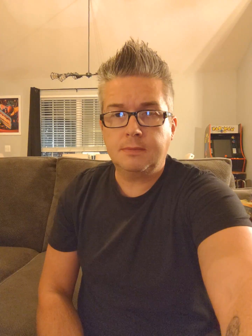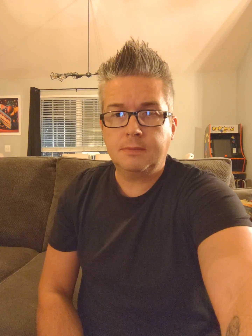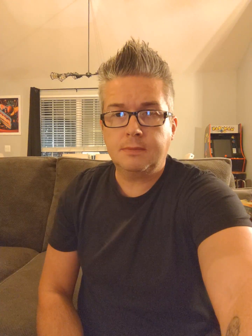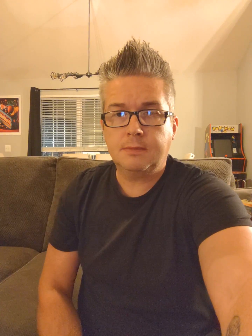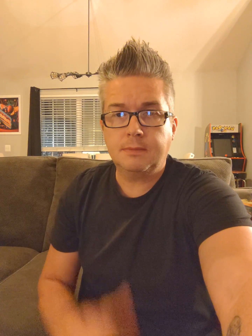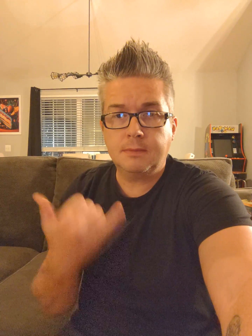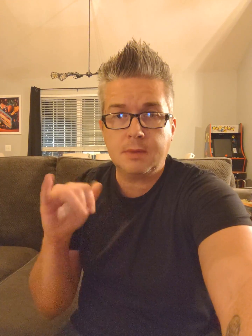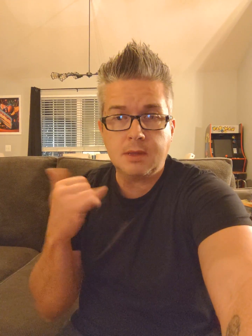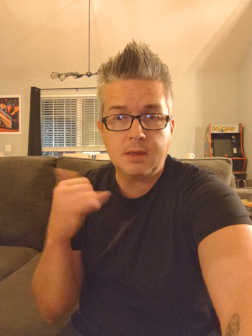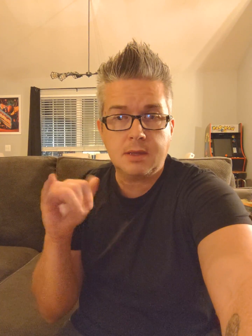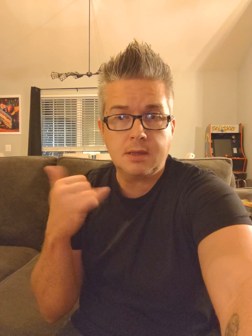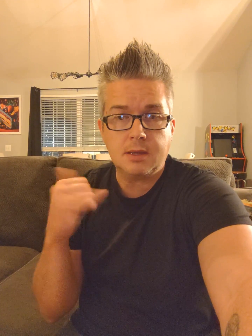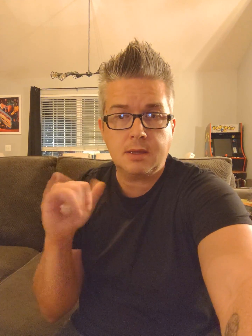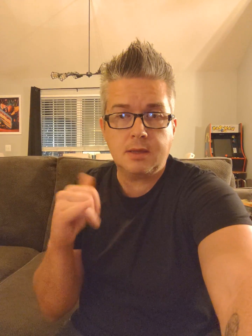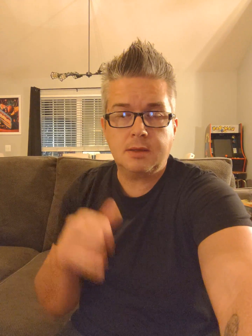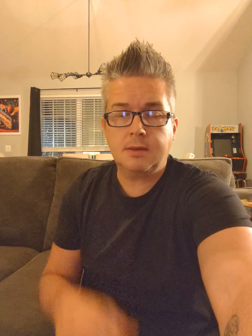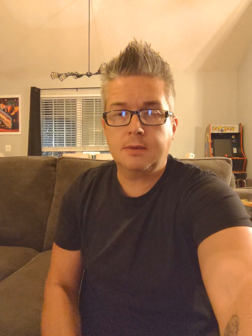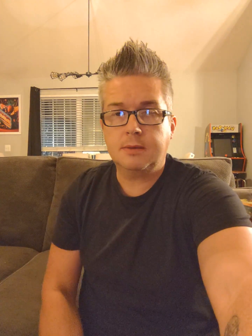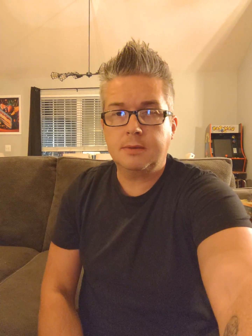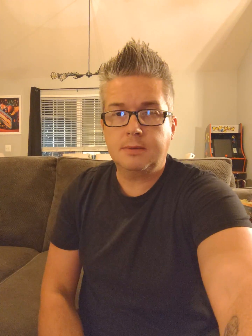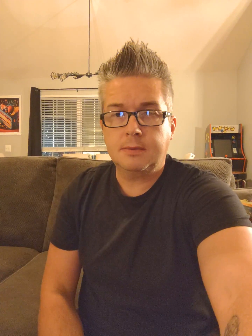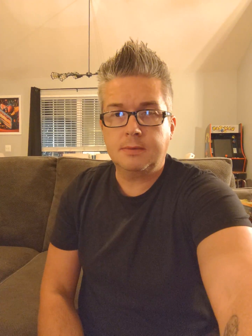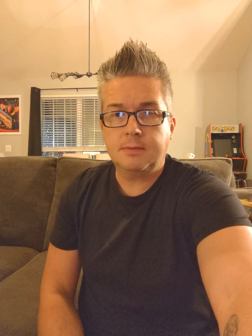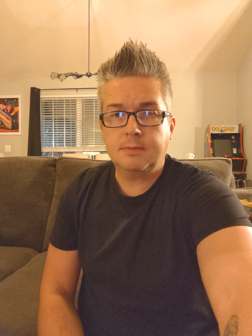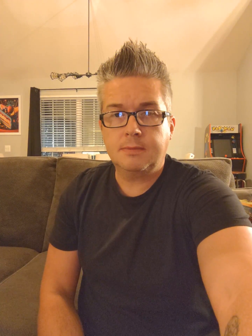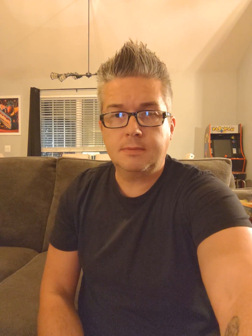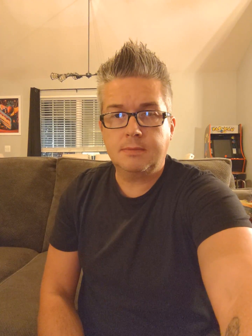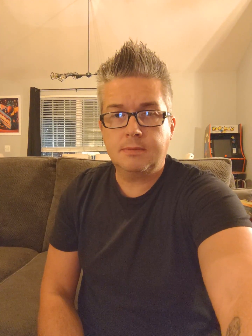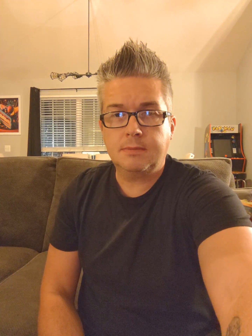party